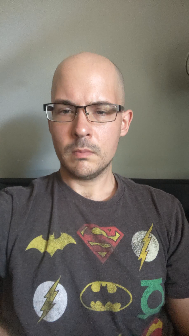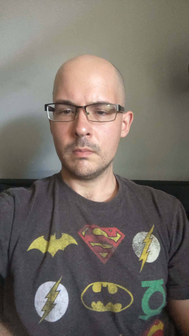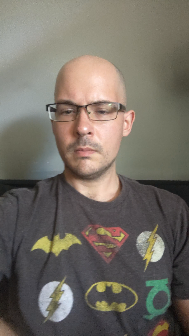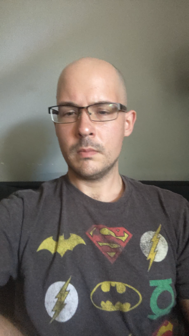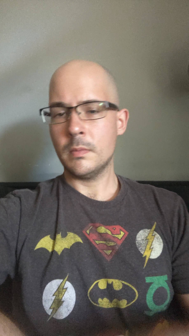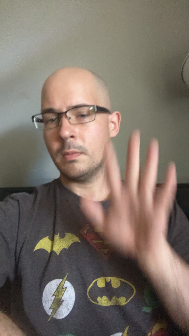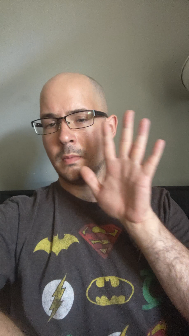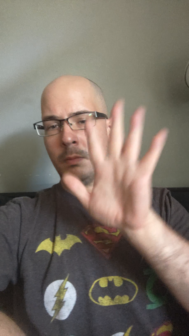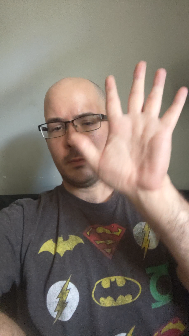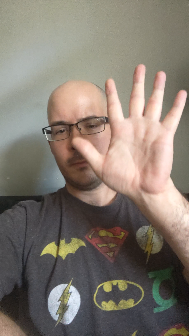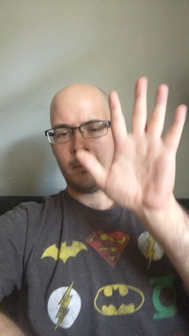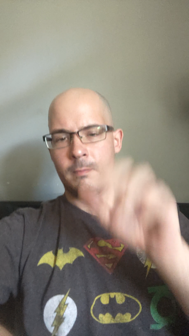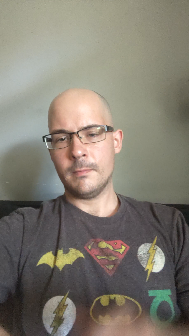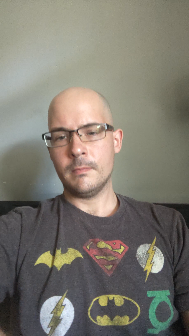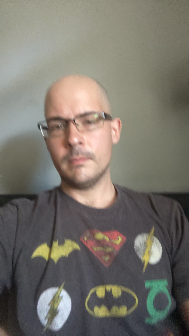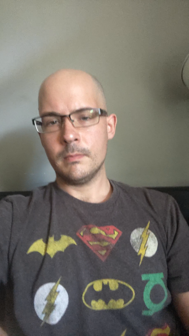give me five